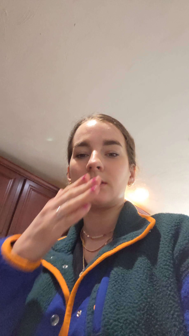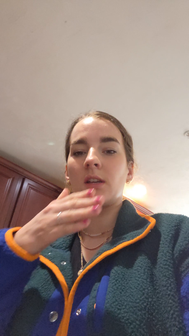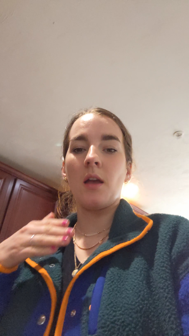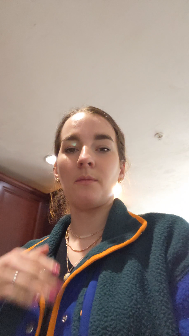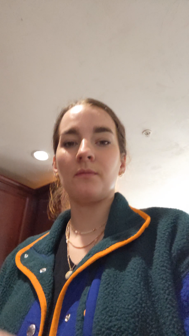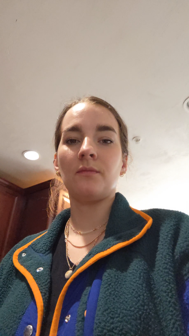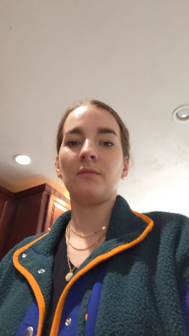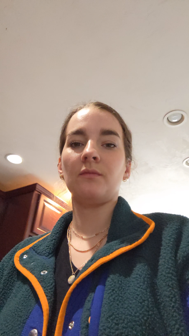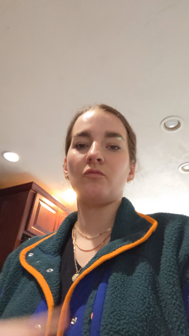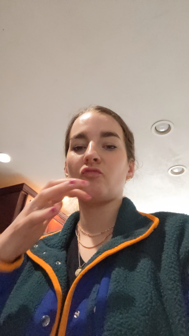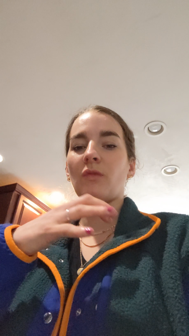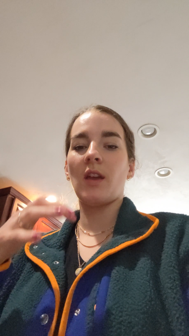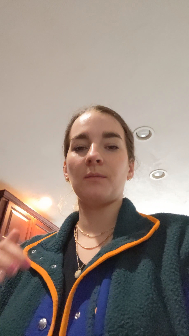grapes